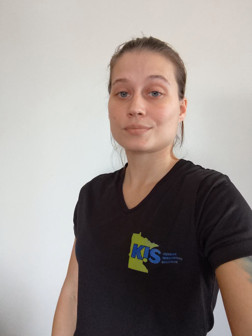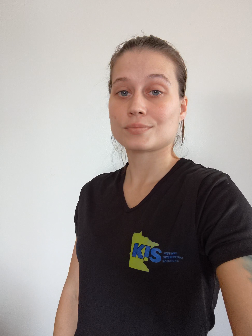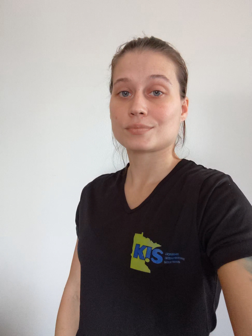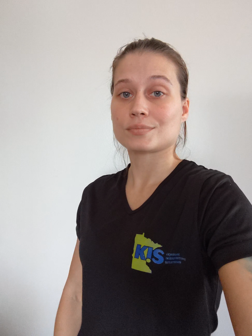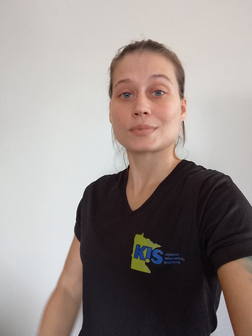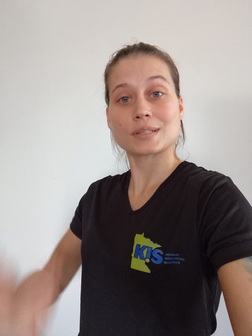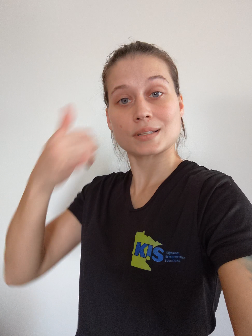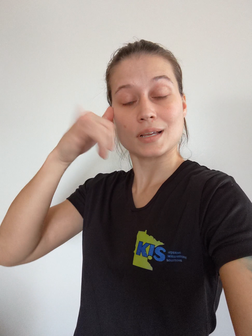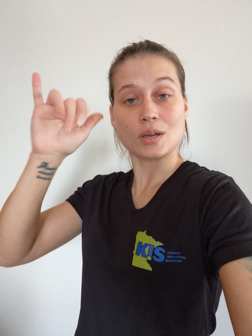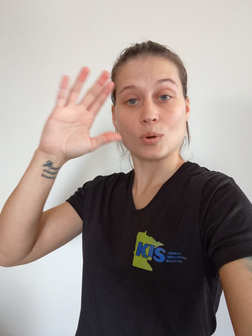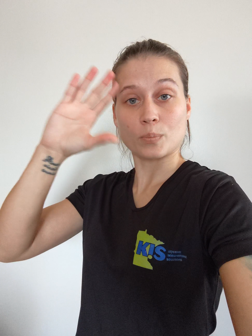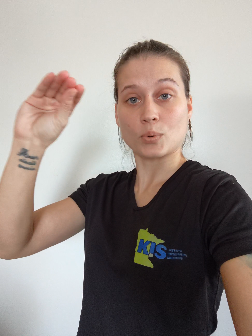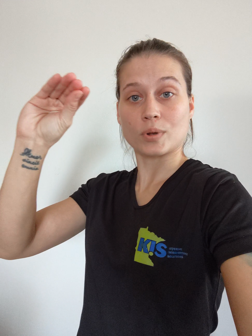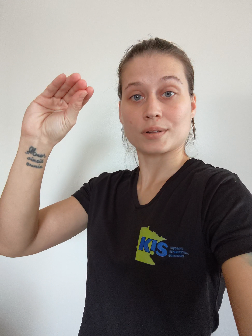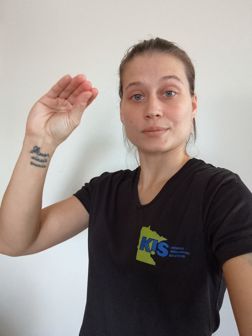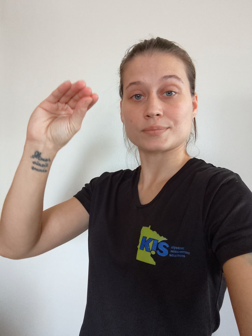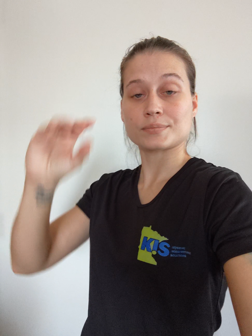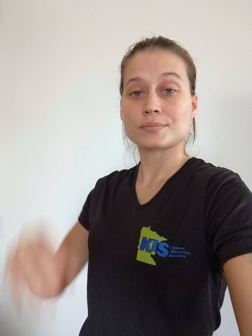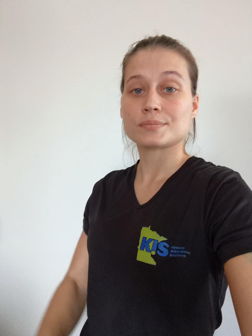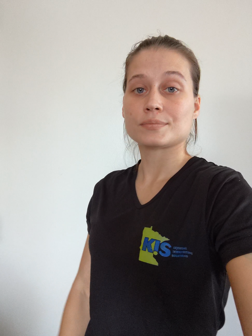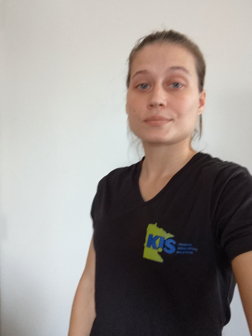cowboy